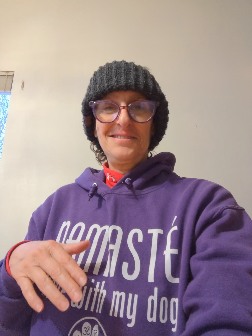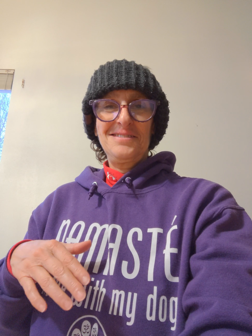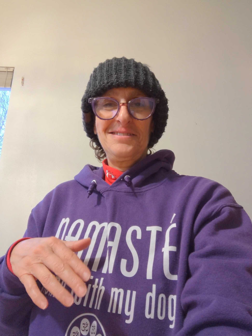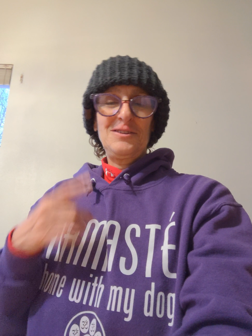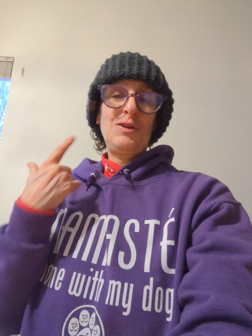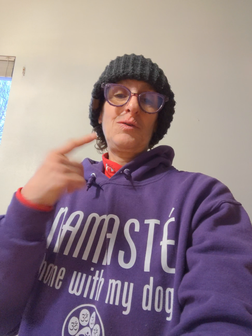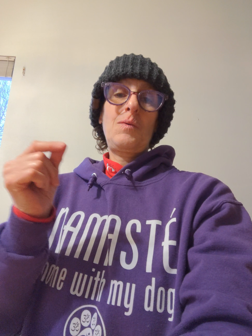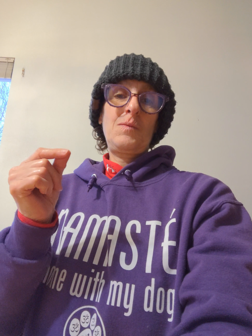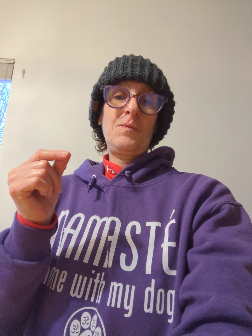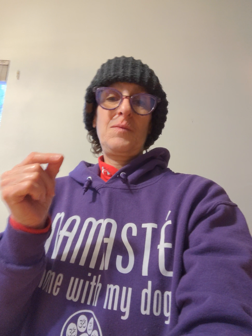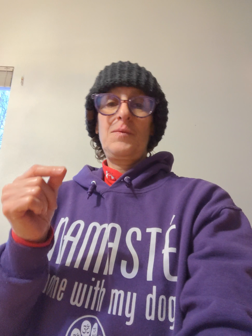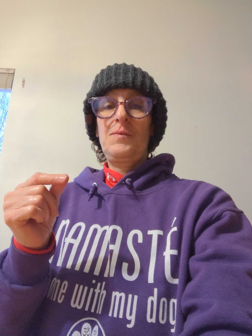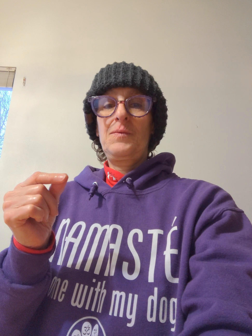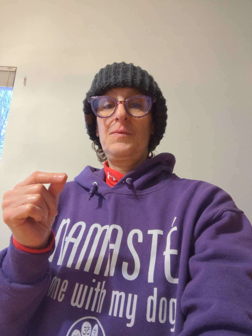go